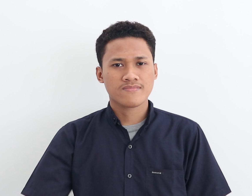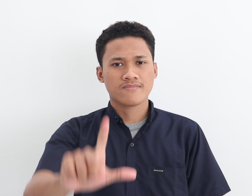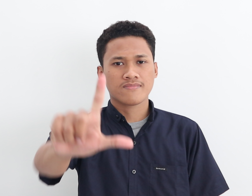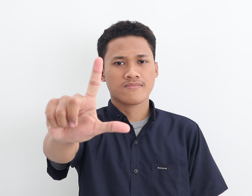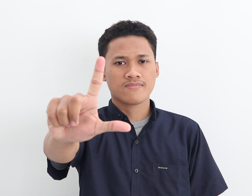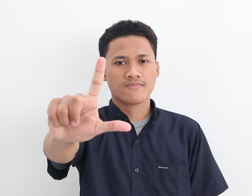L